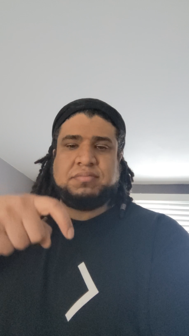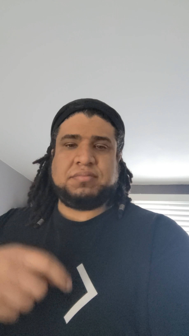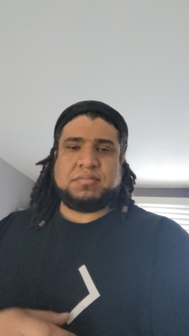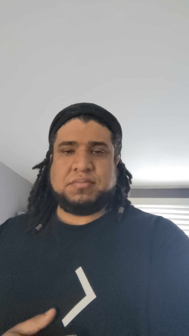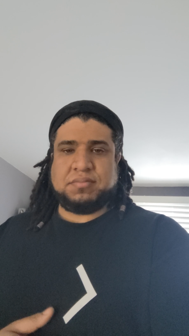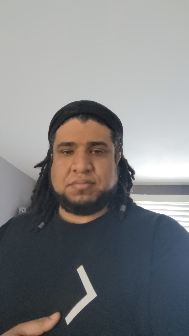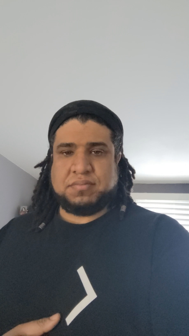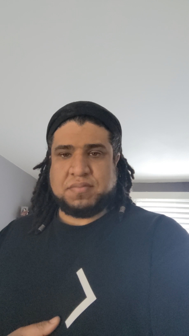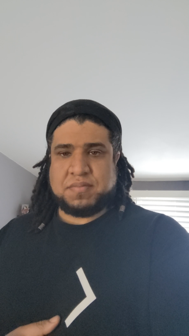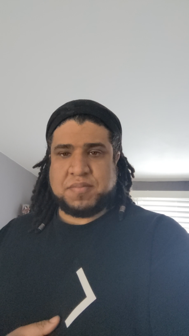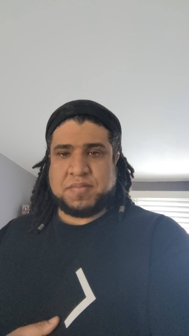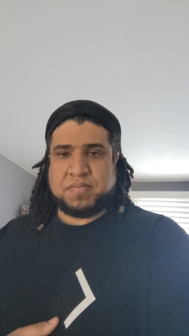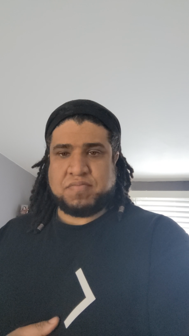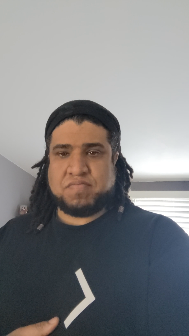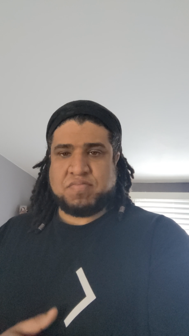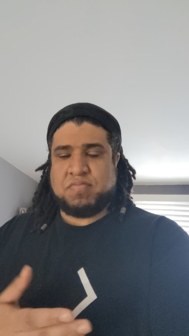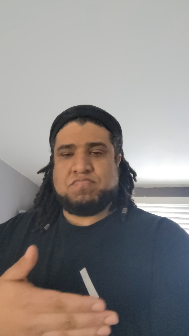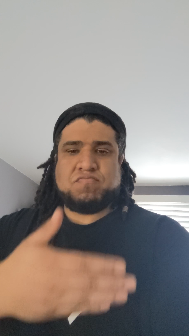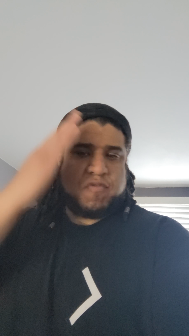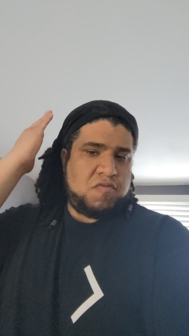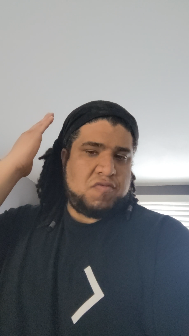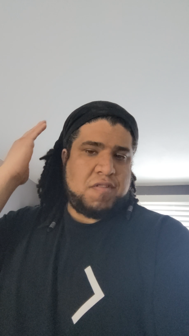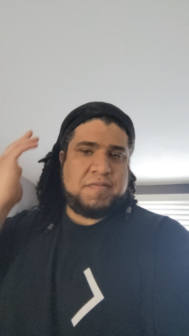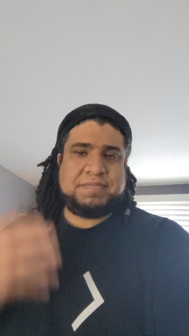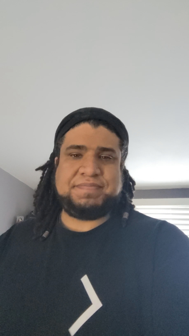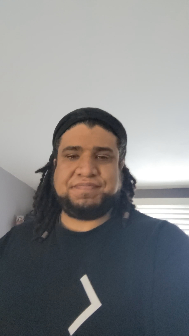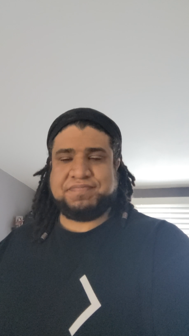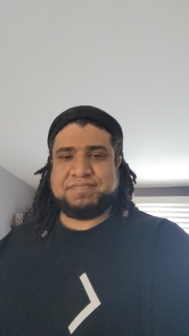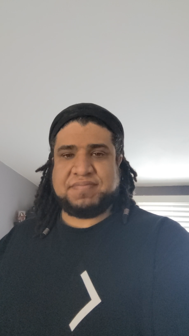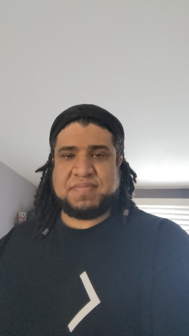all gone